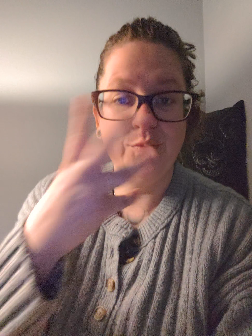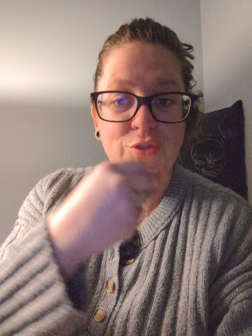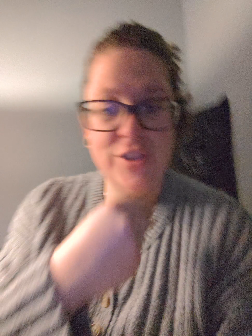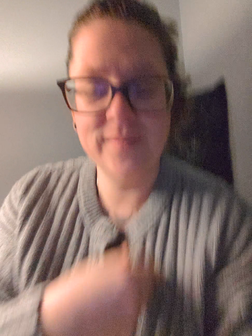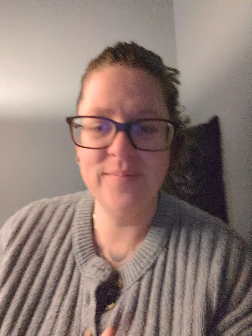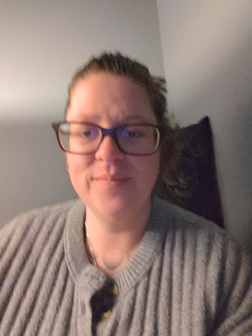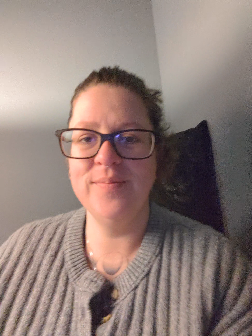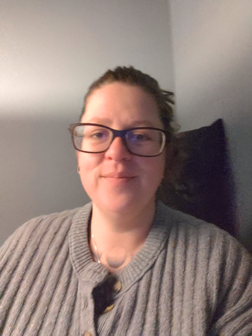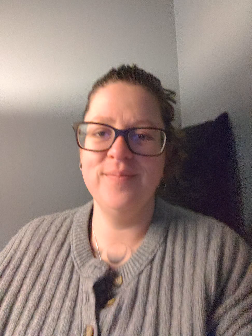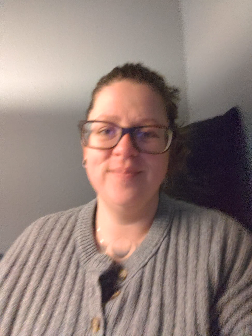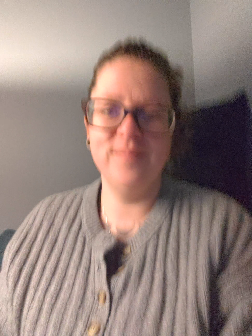pretty